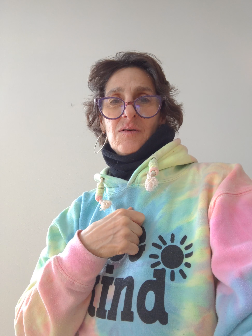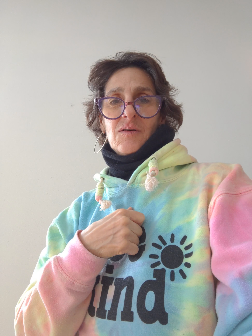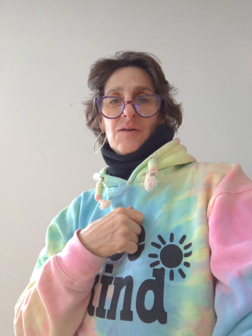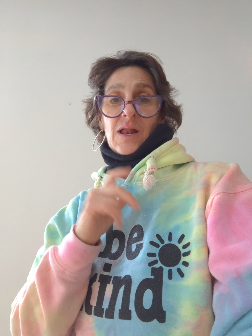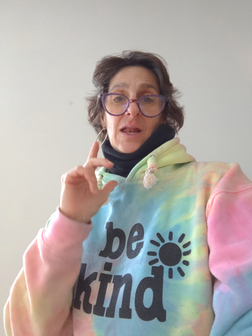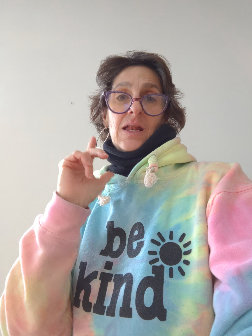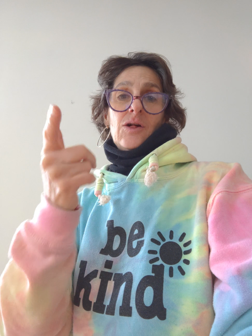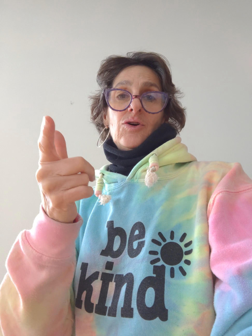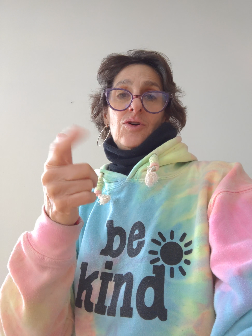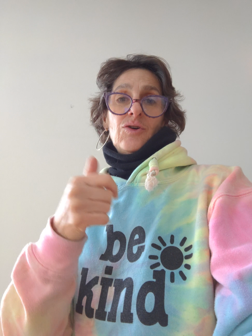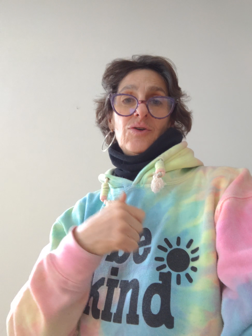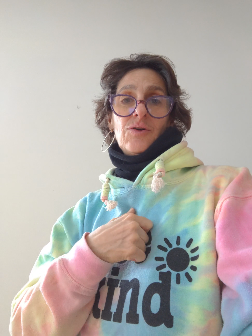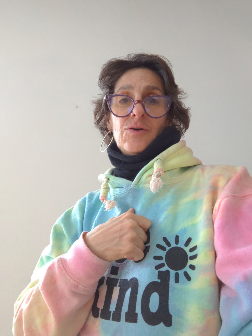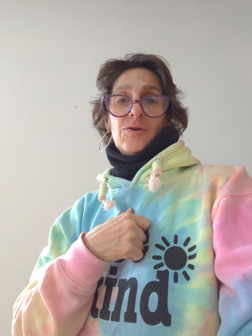later